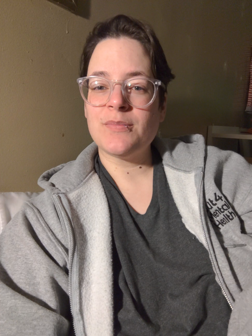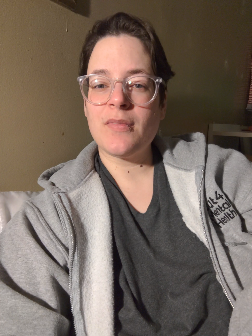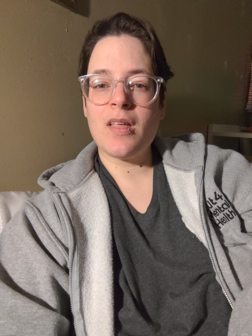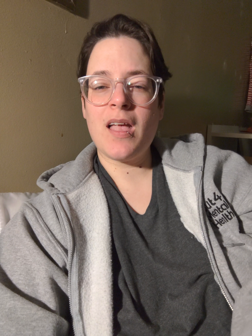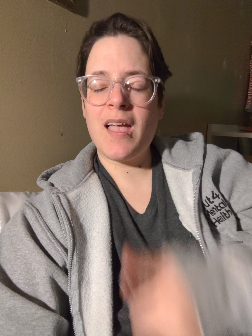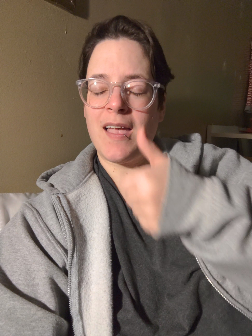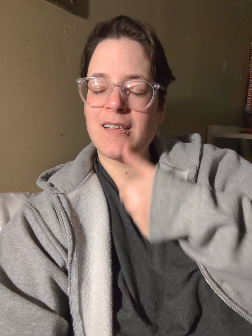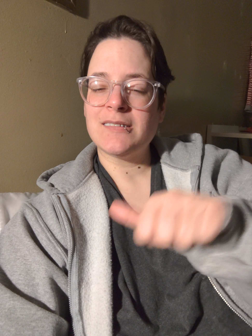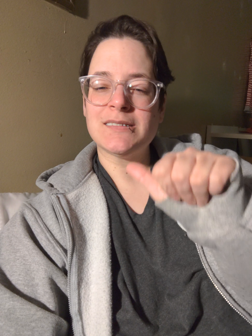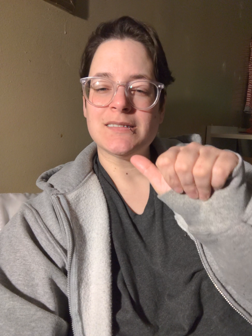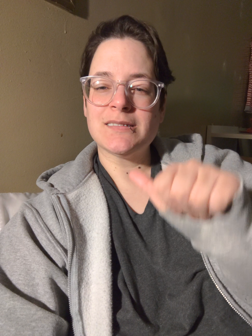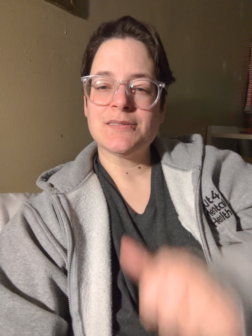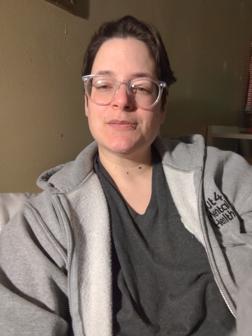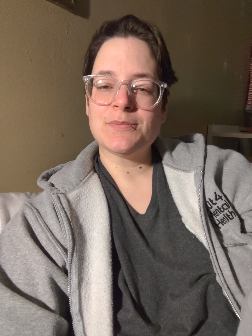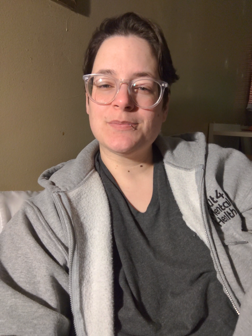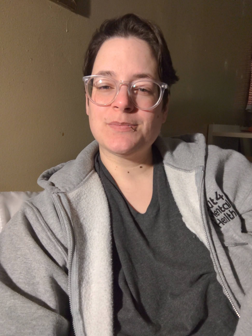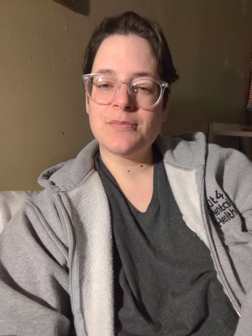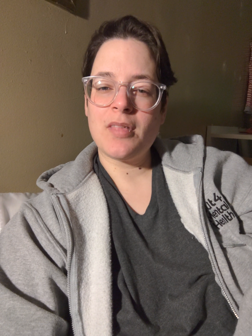any